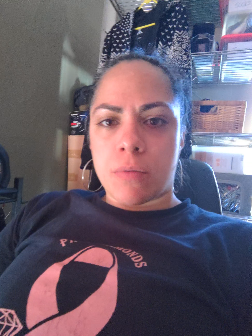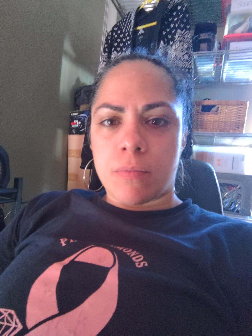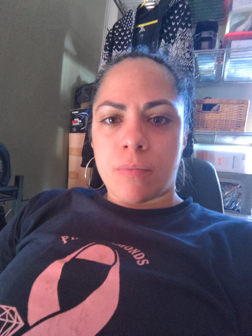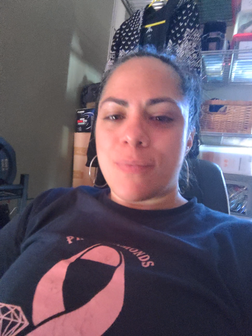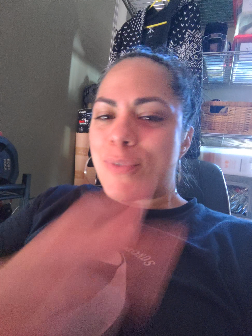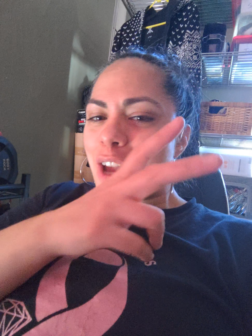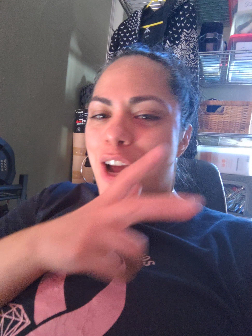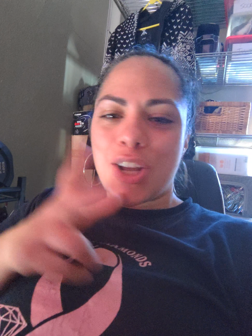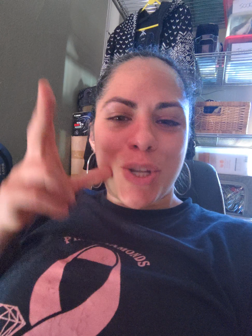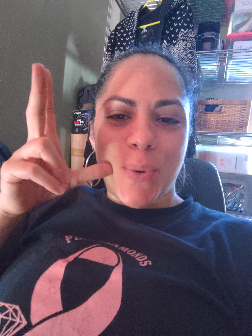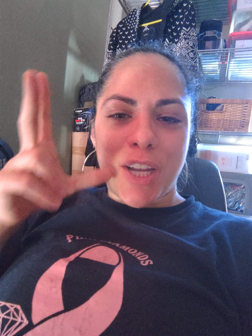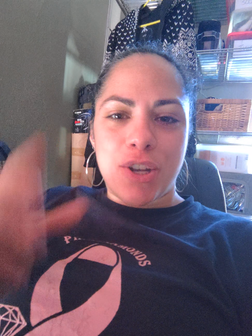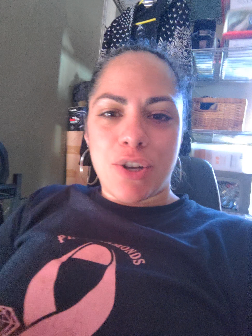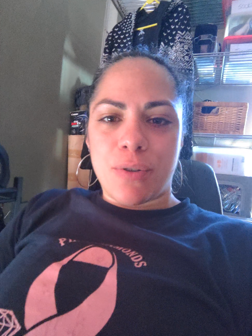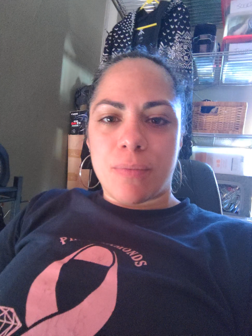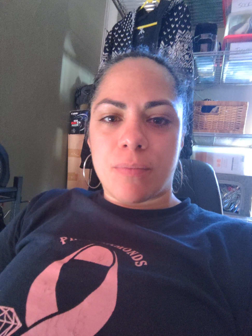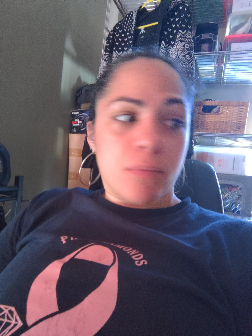underwear